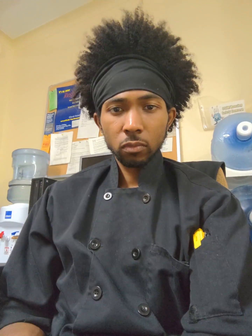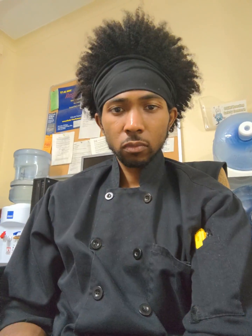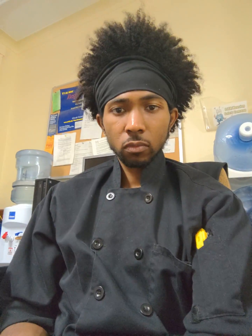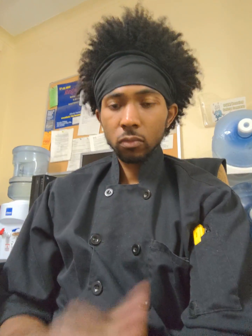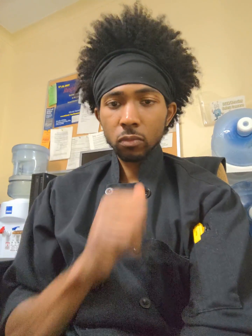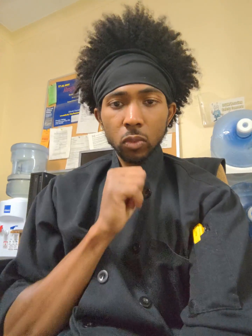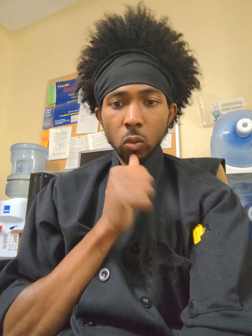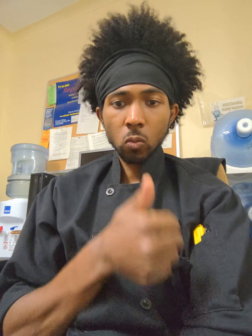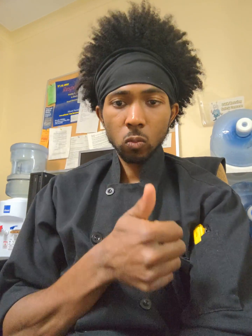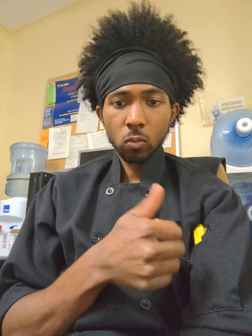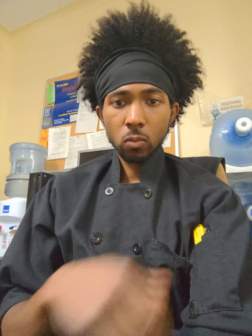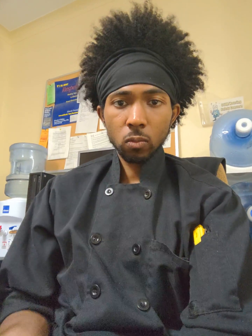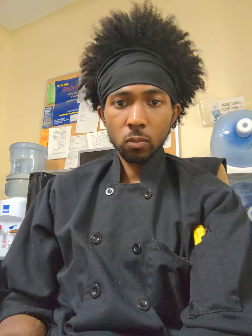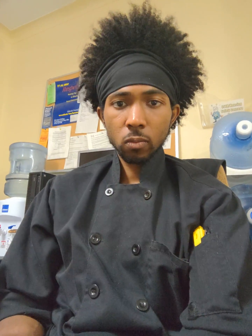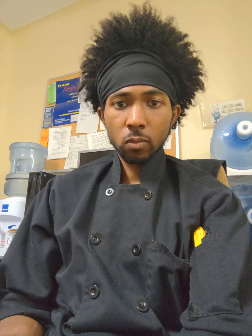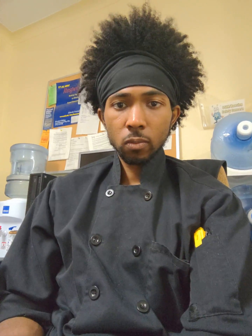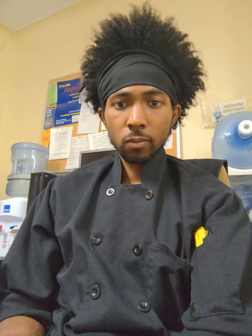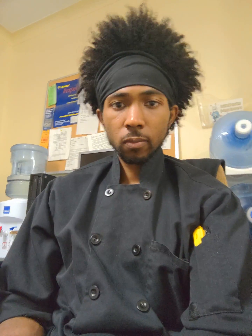don't